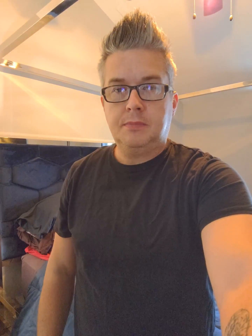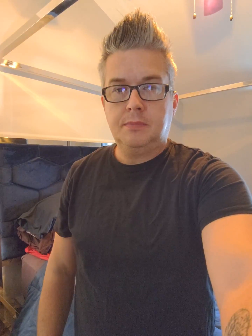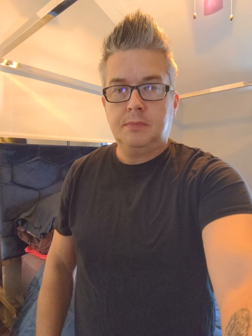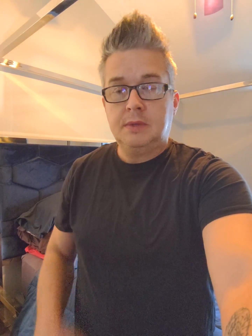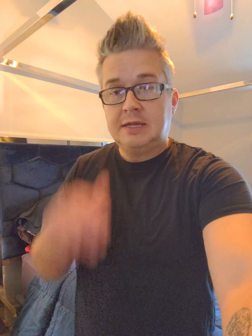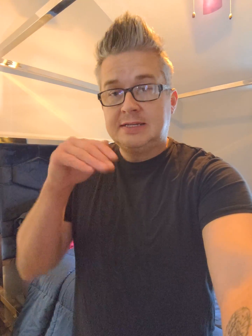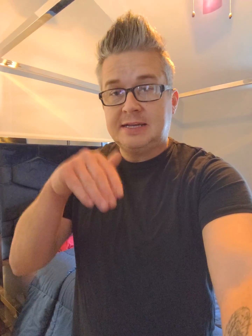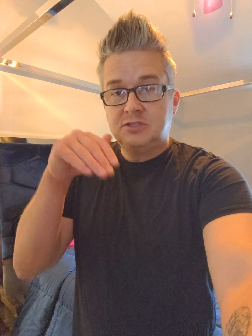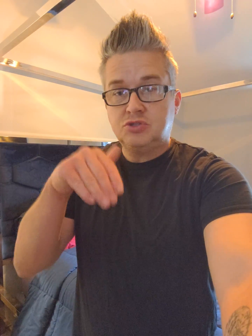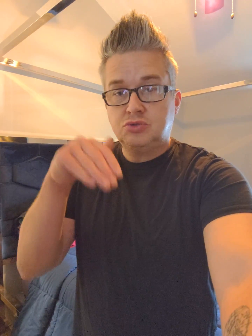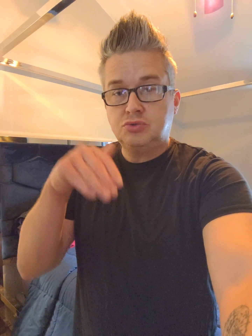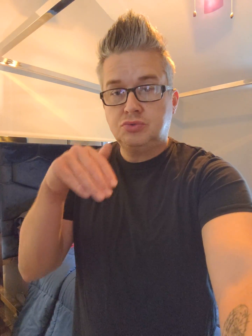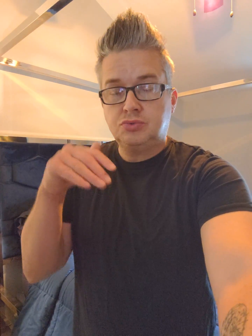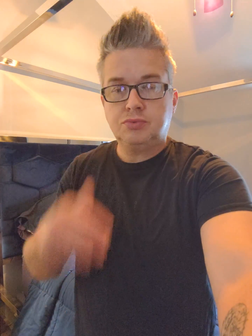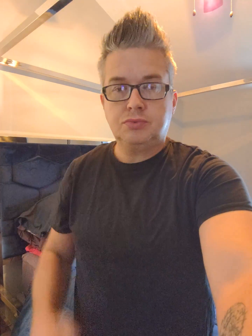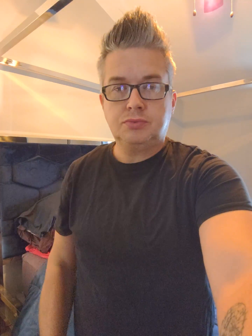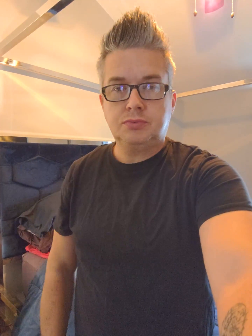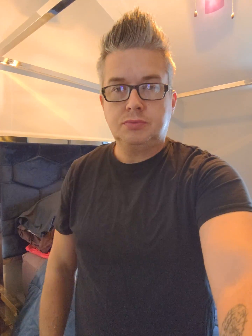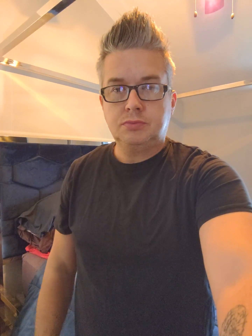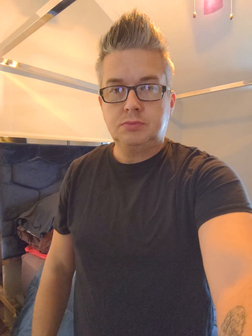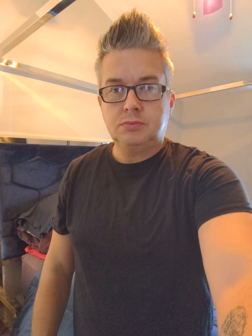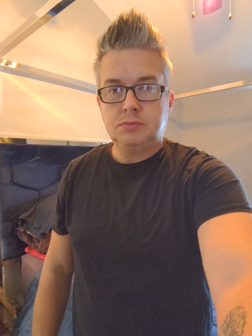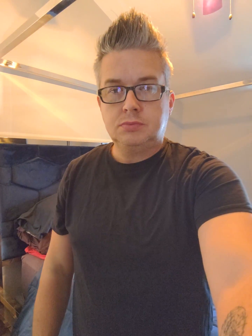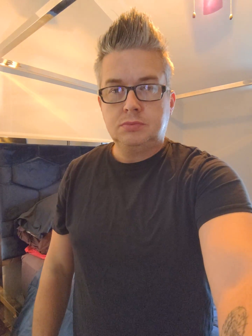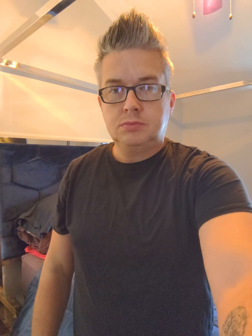doctor